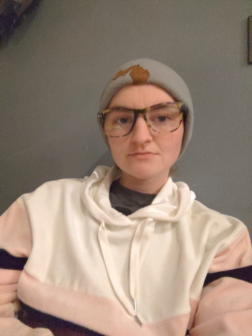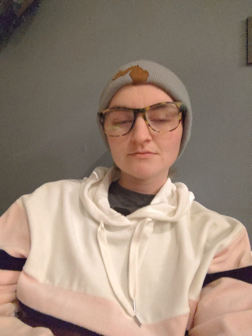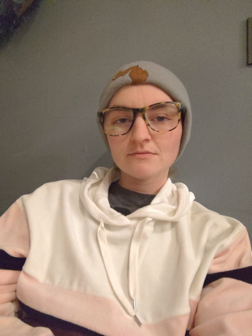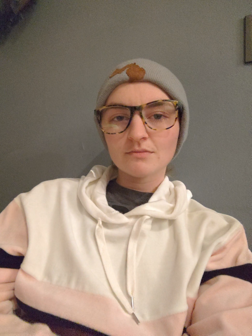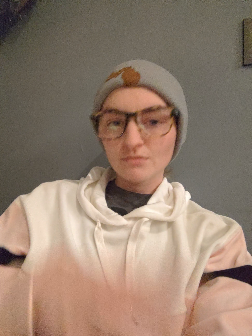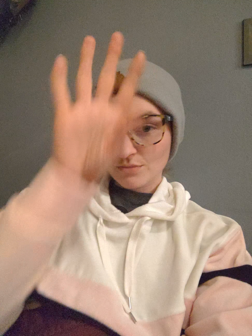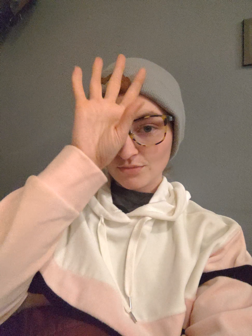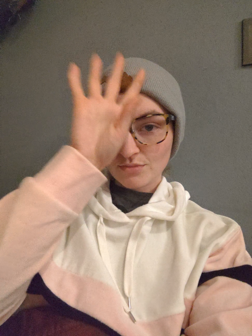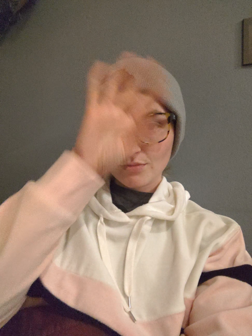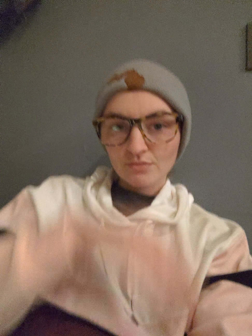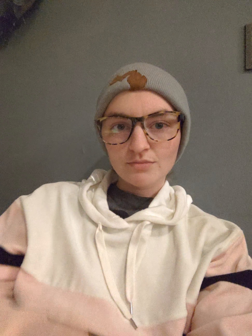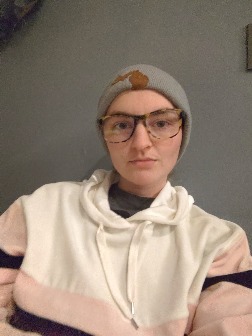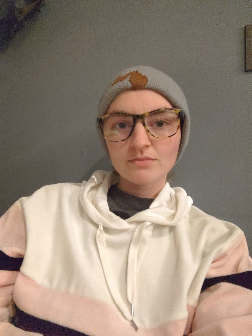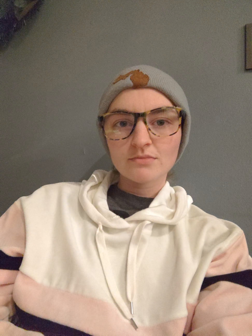fireman